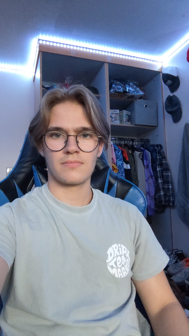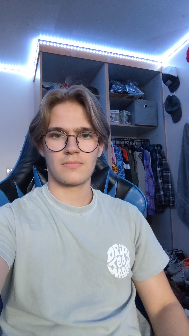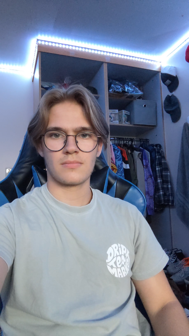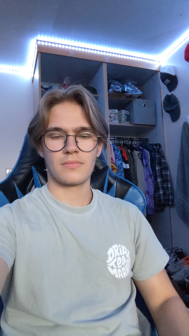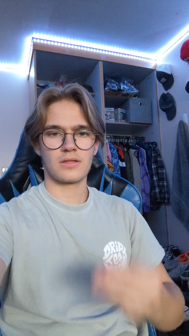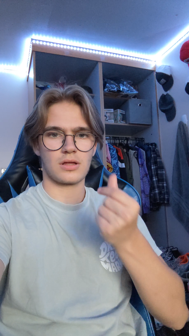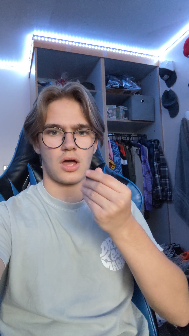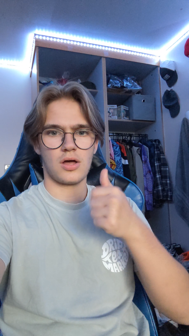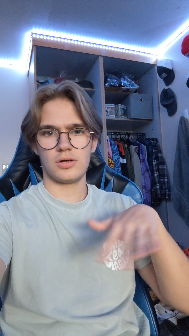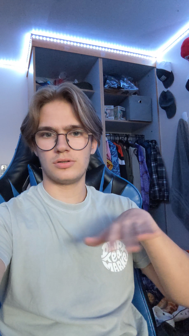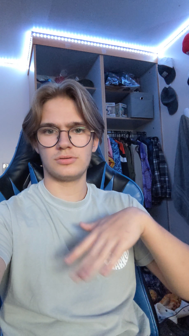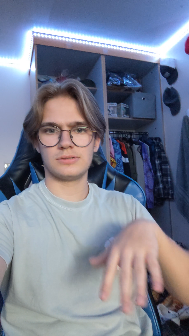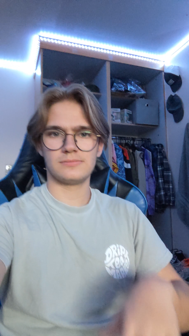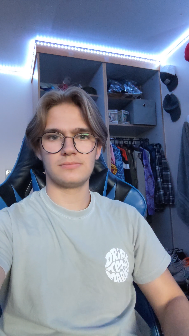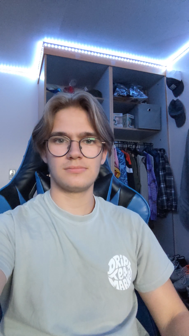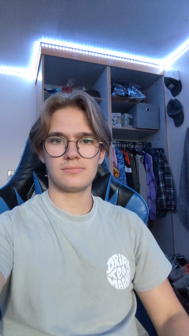garden